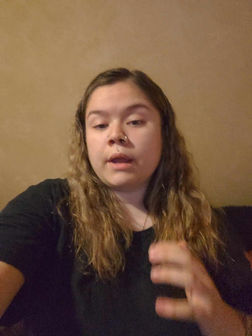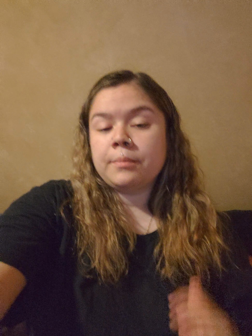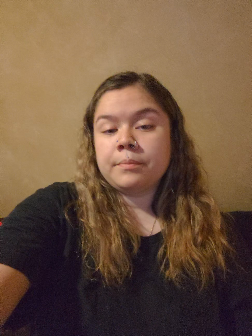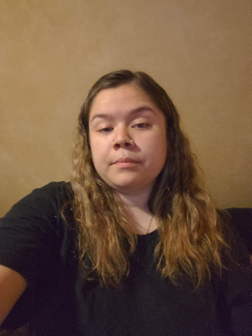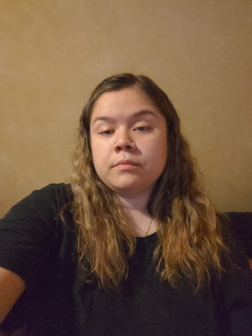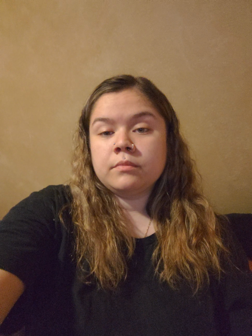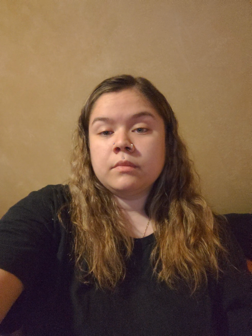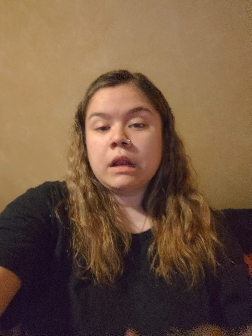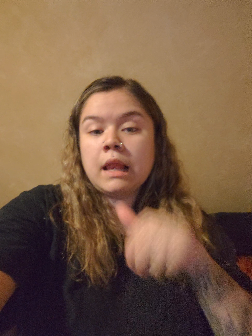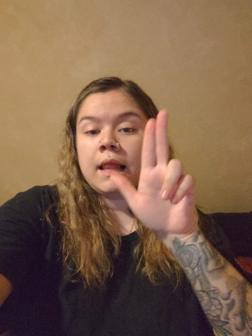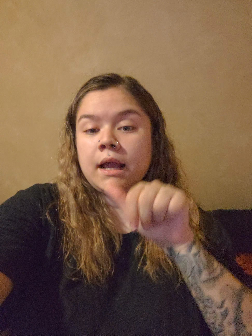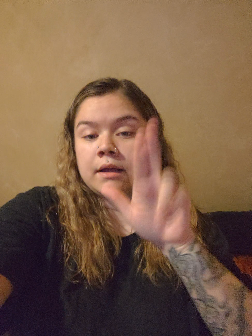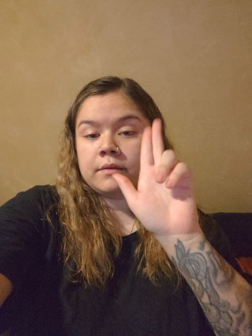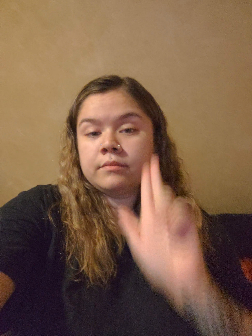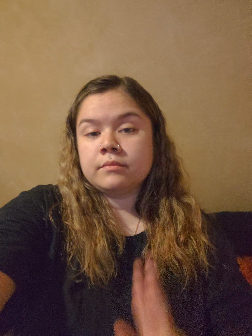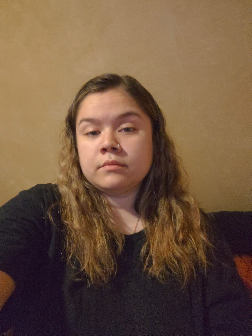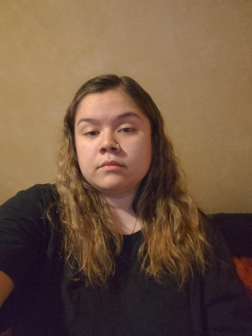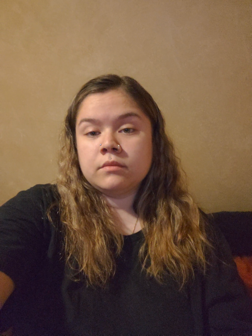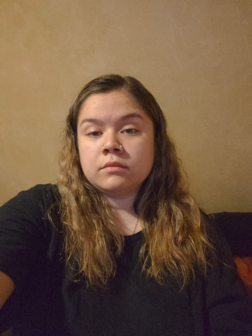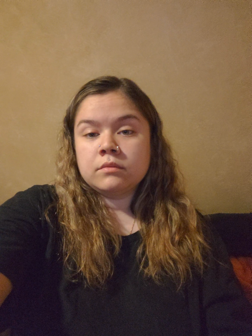lick